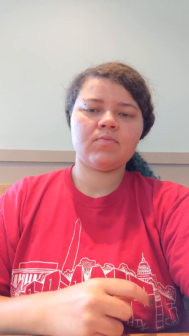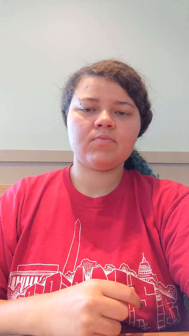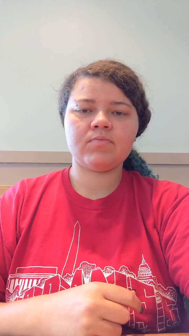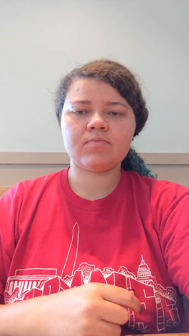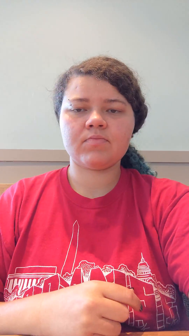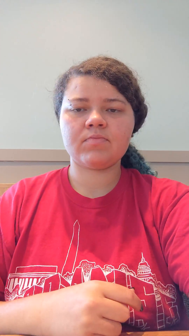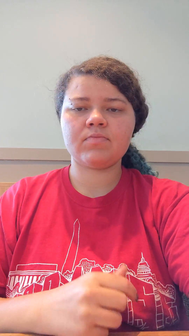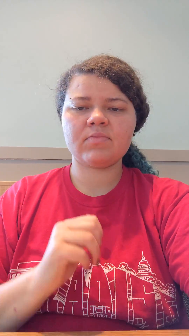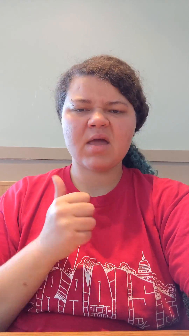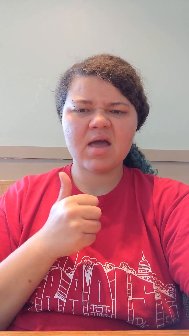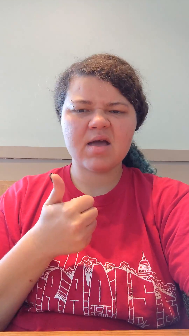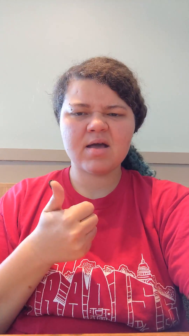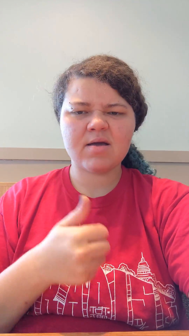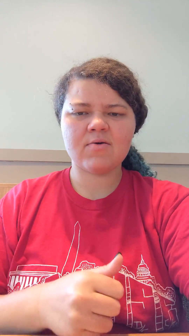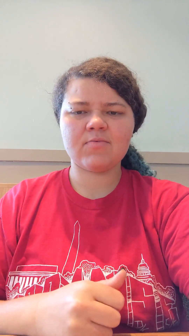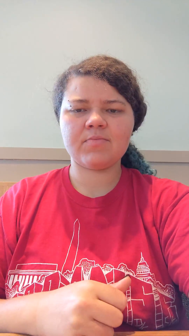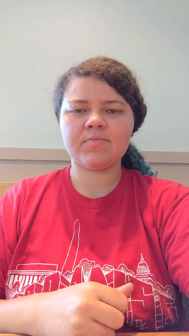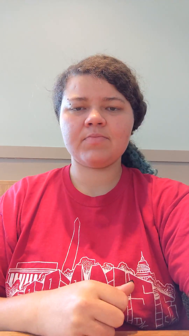how